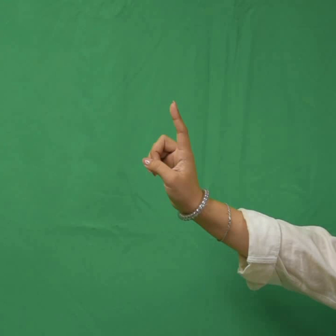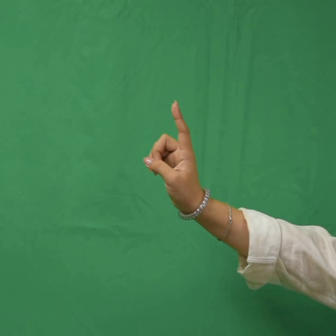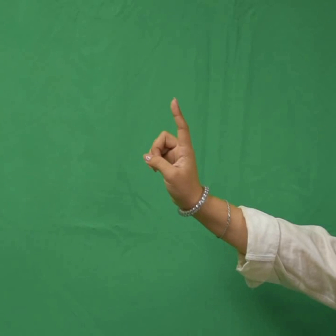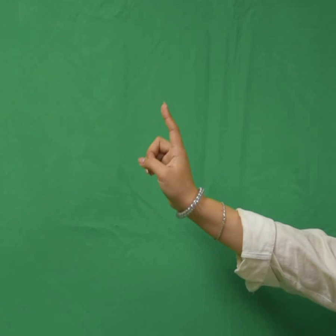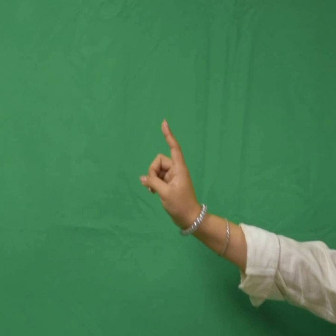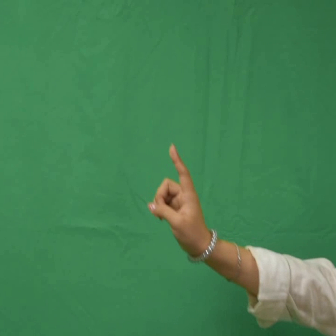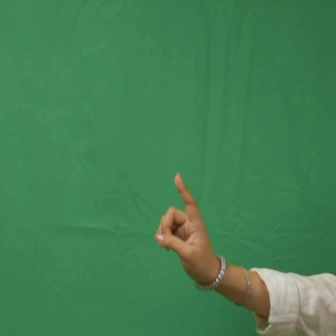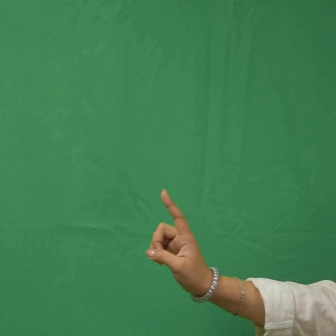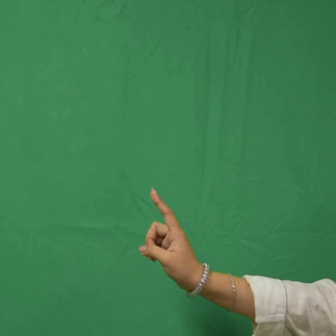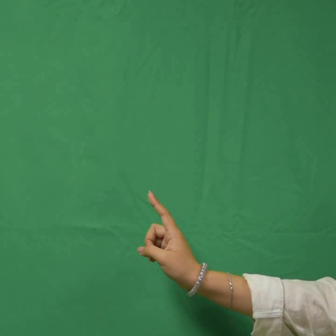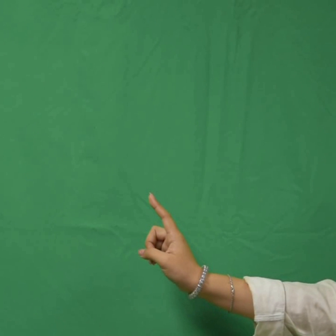Z